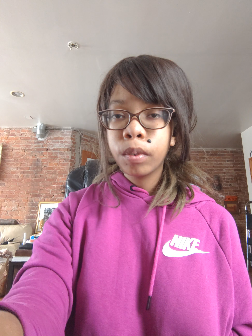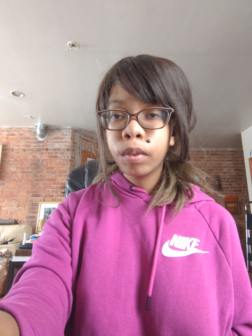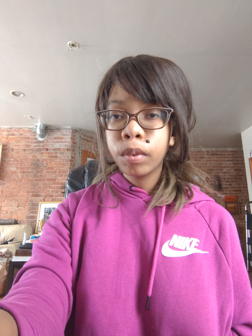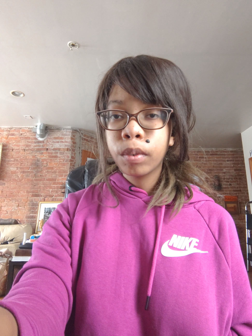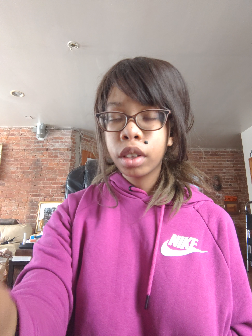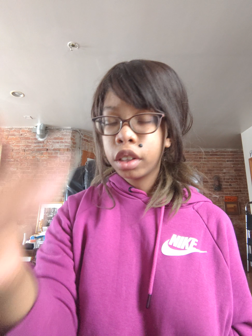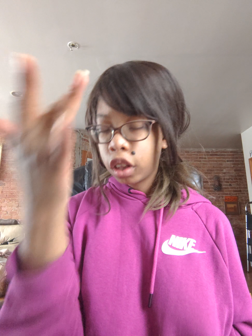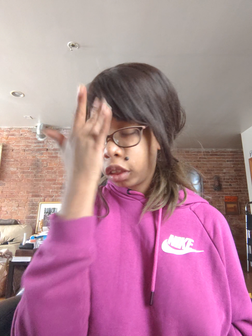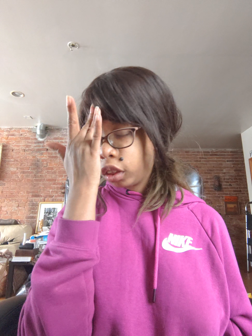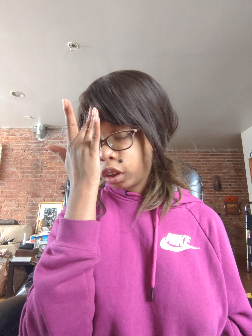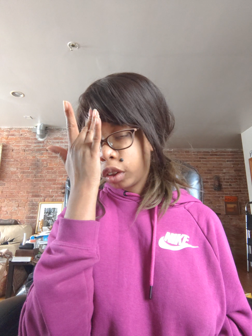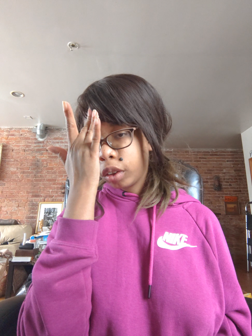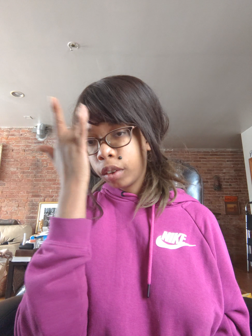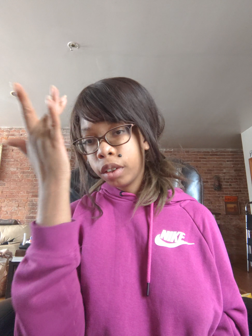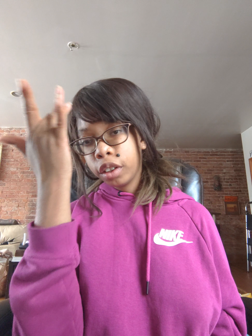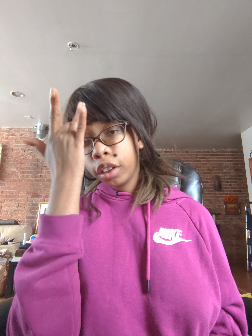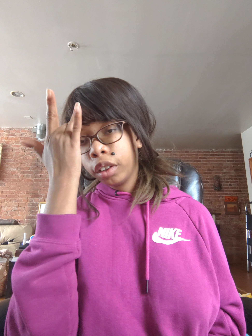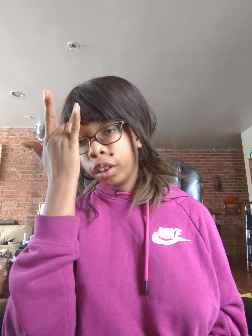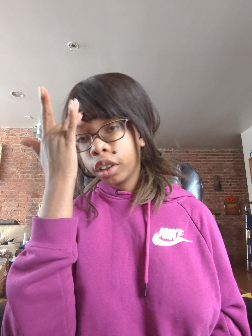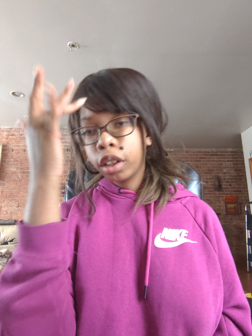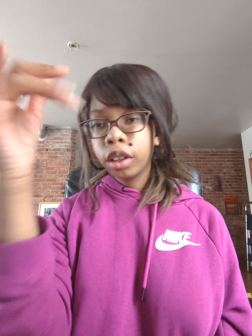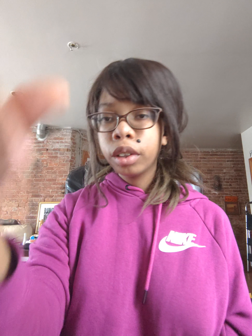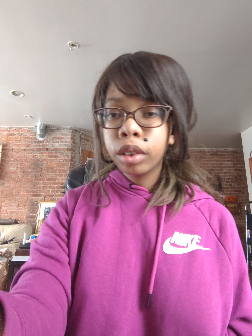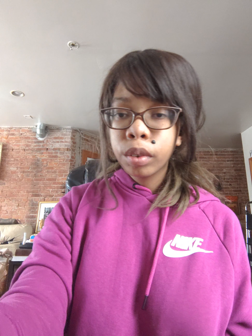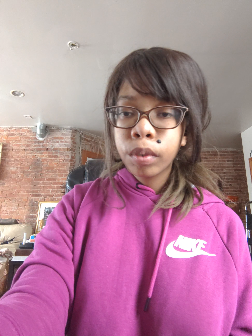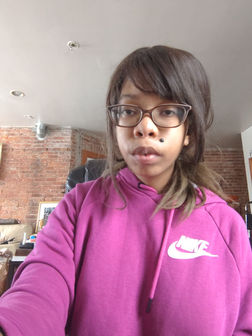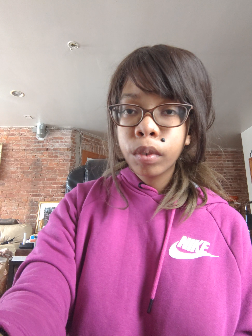sick